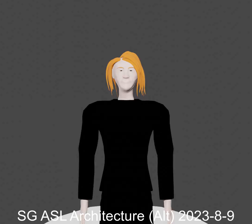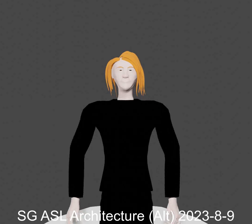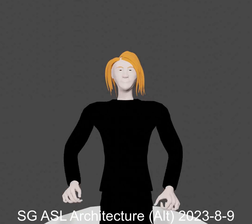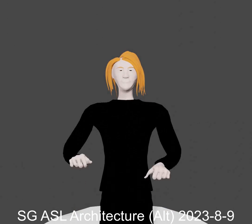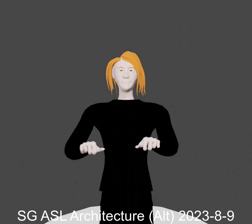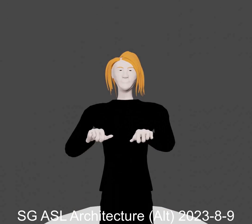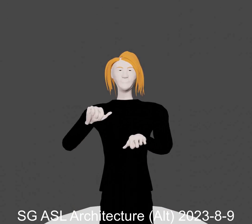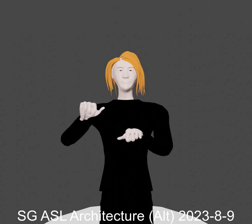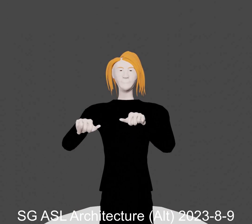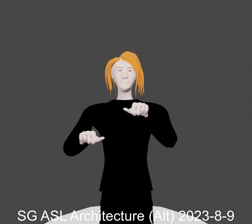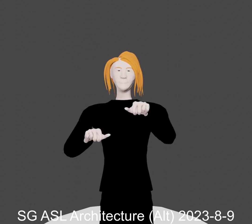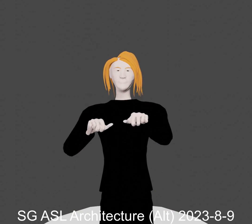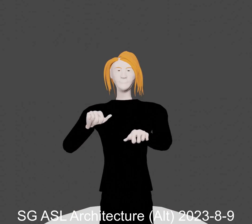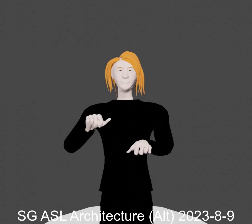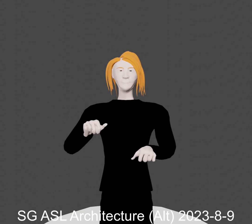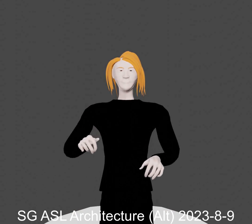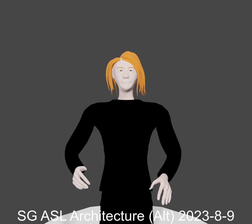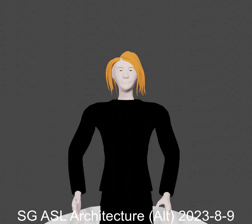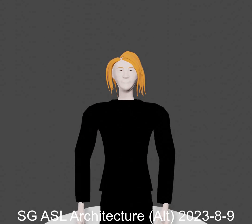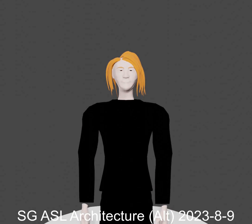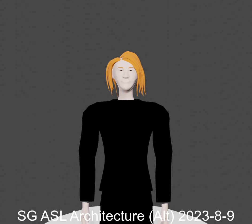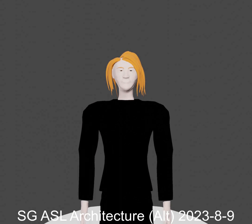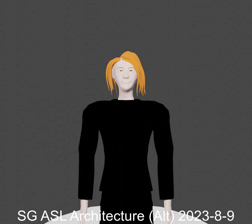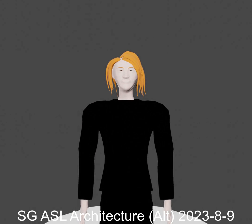Architecture